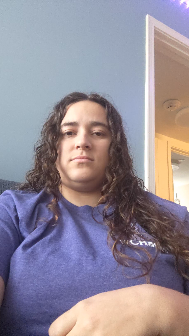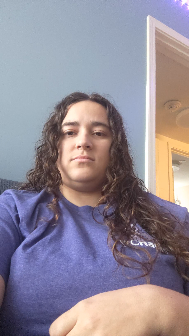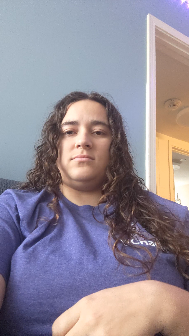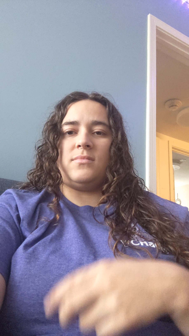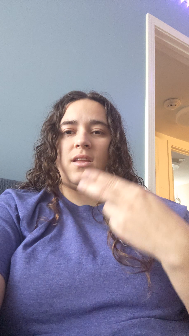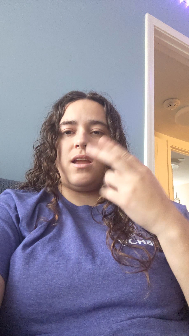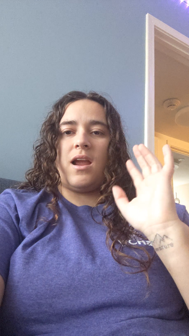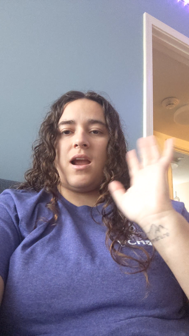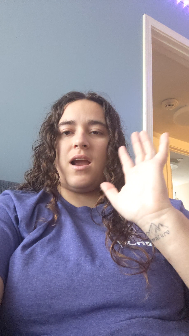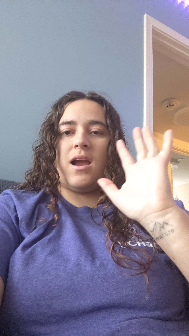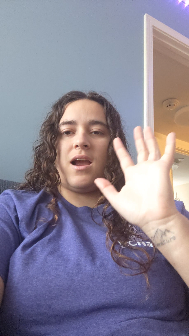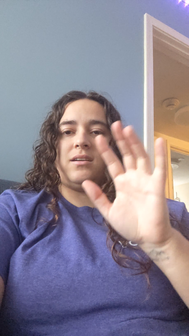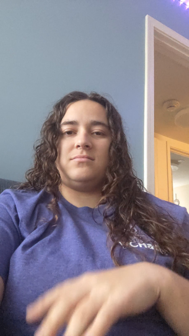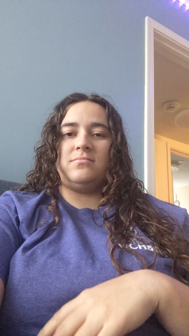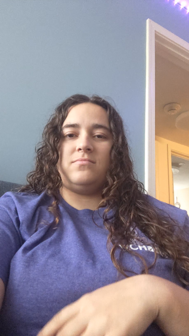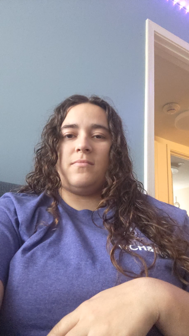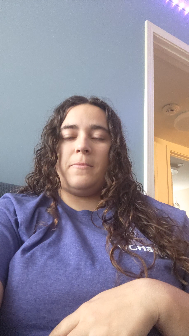hi